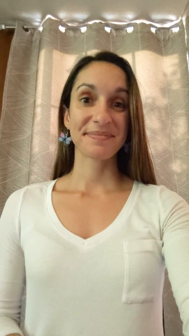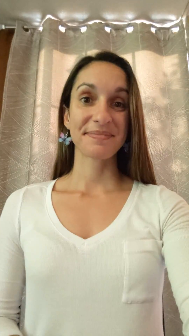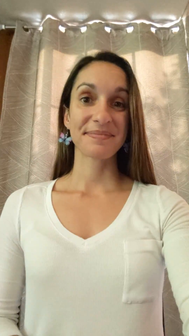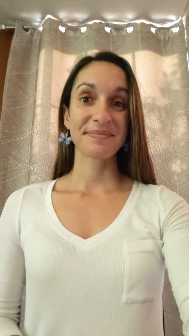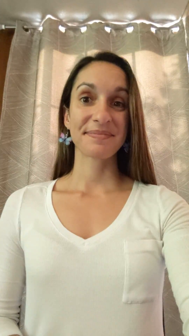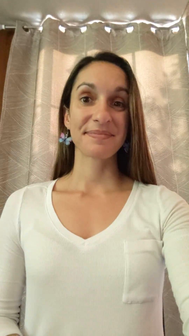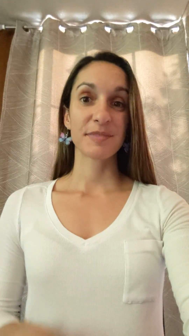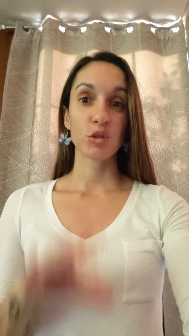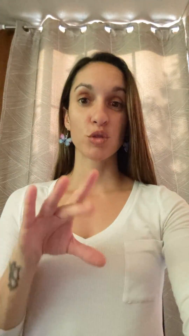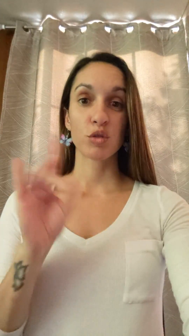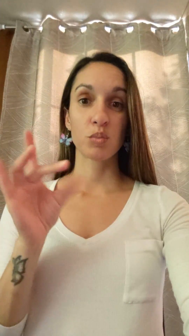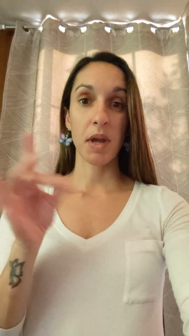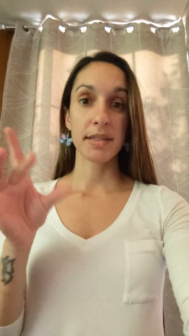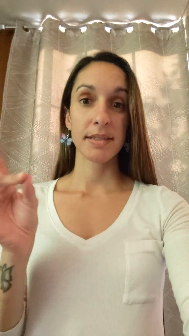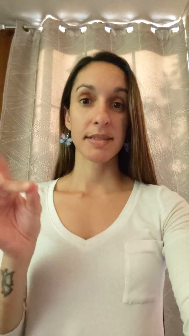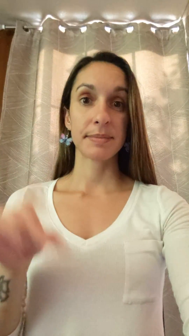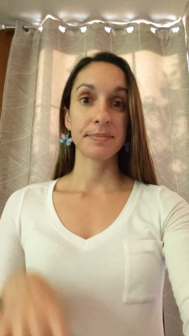choose